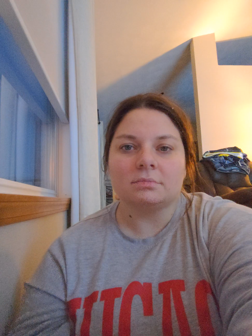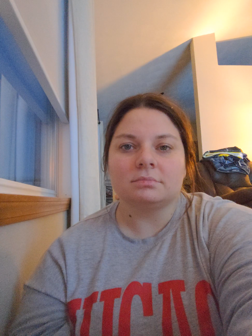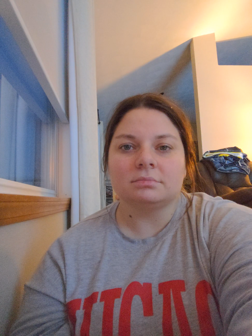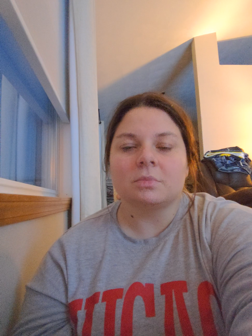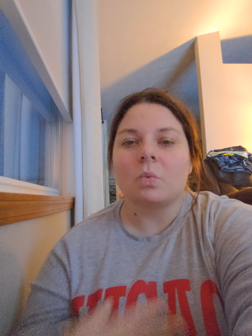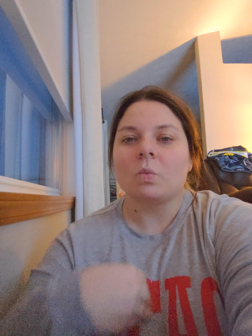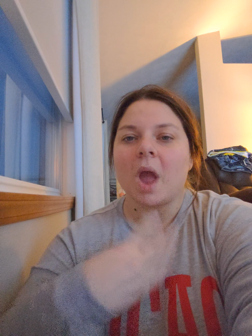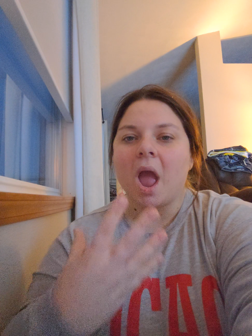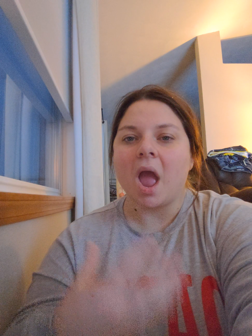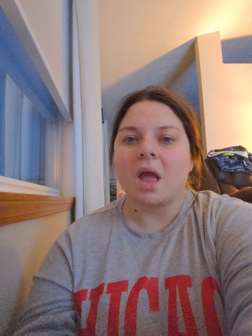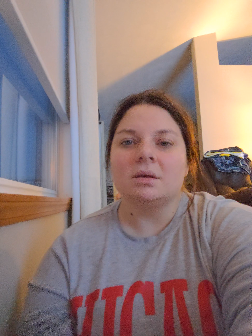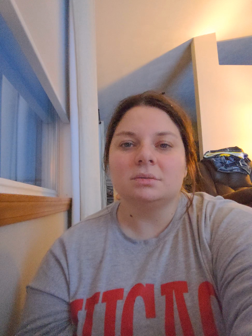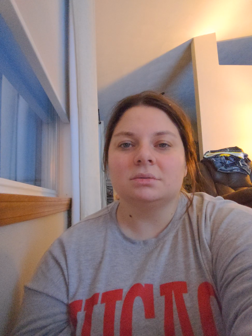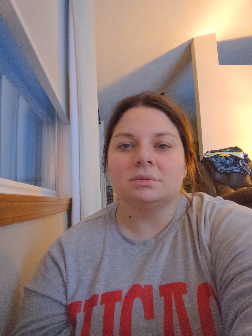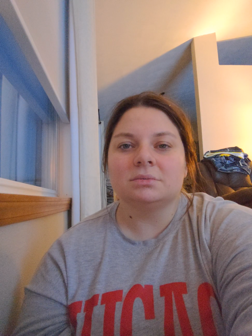white